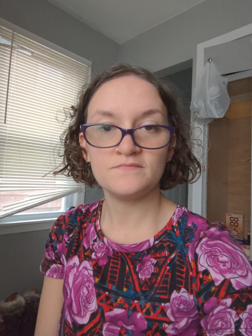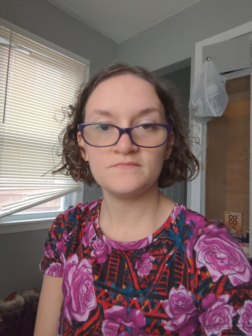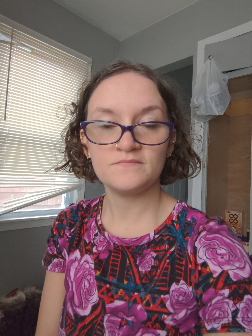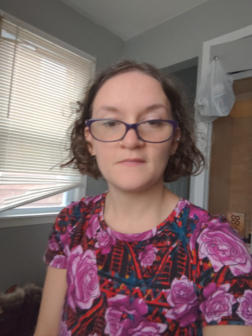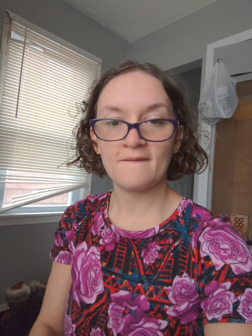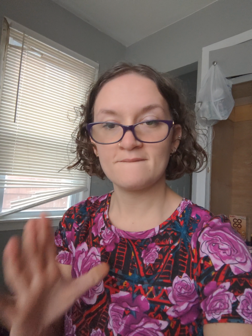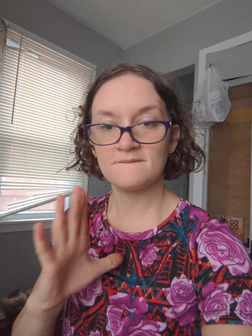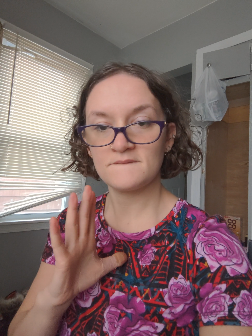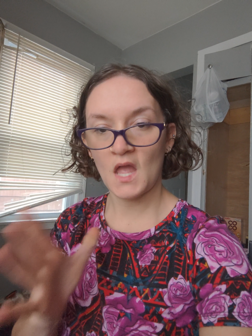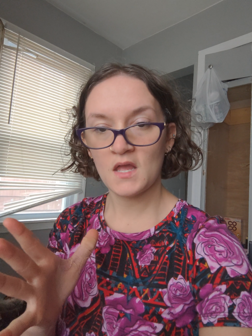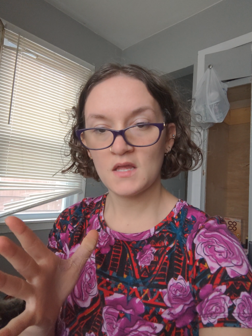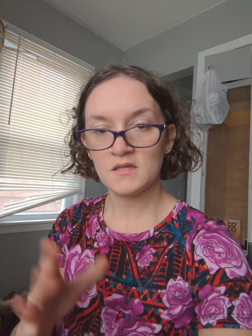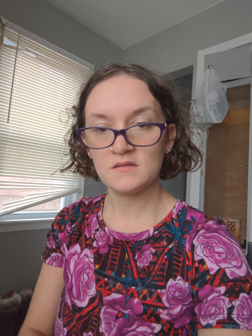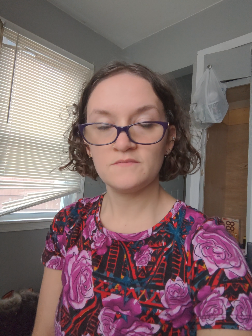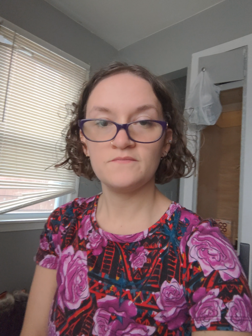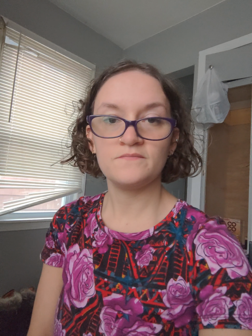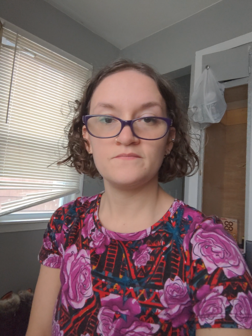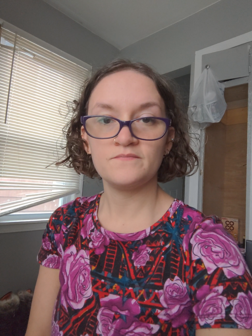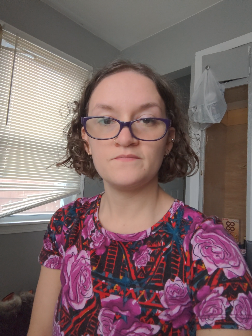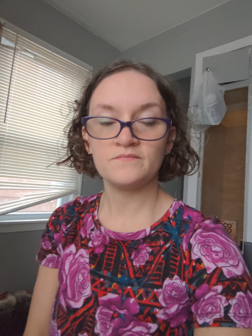fine